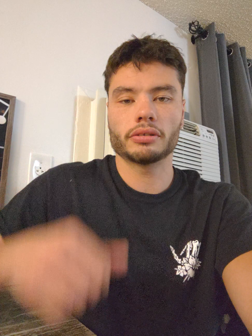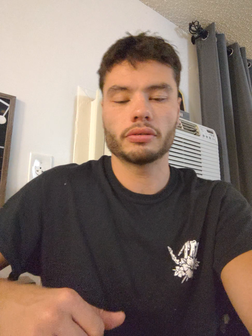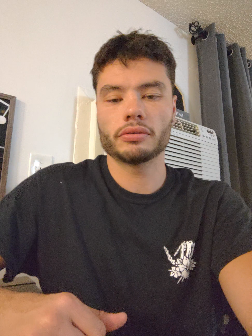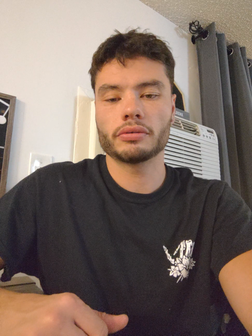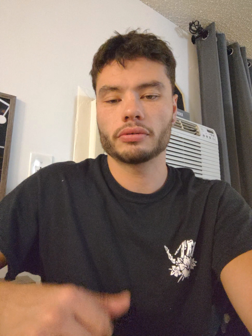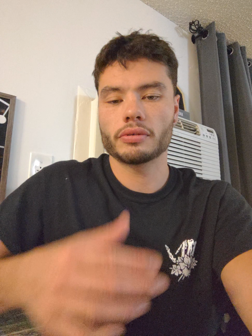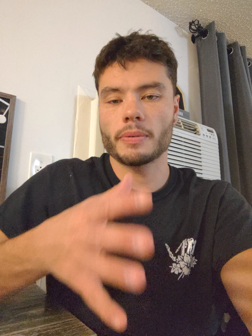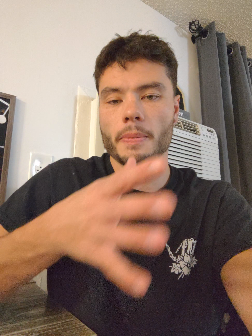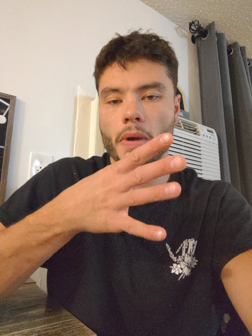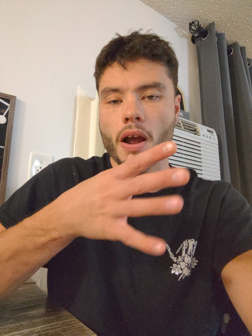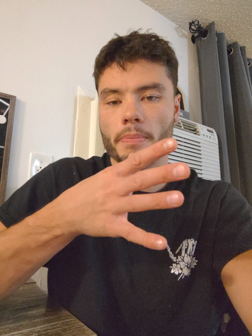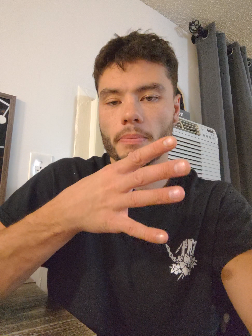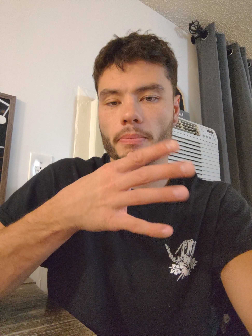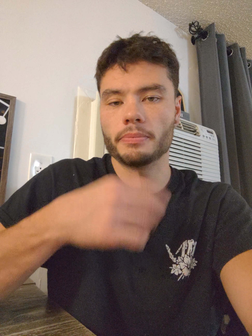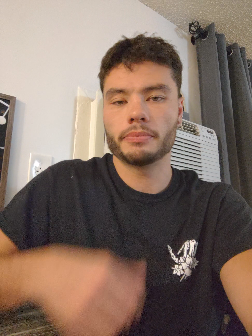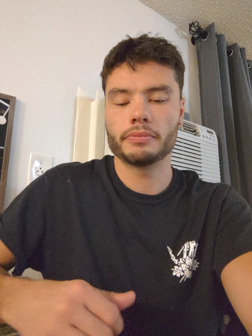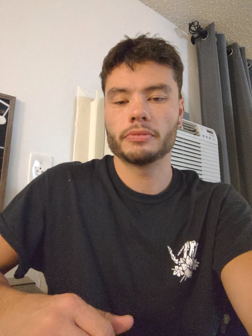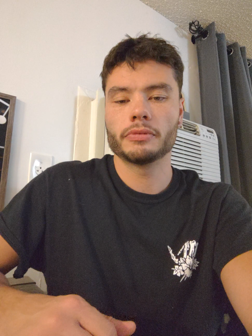mom